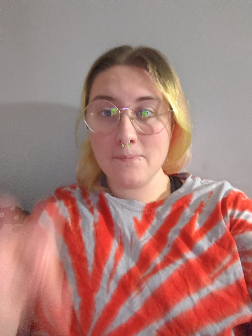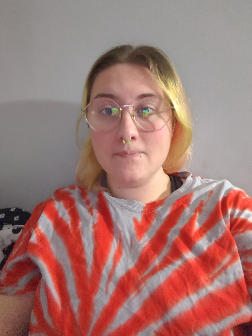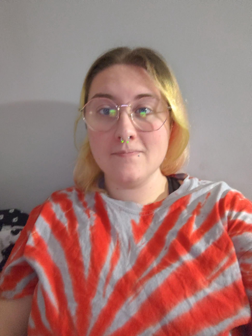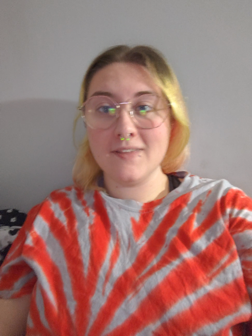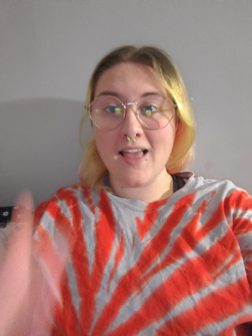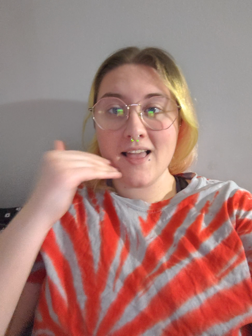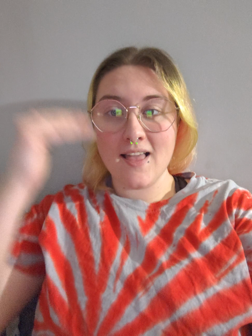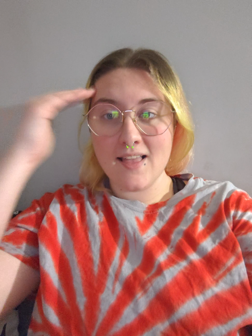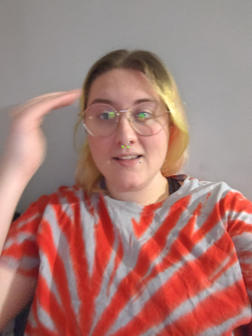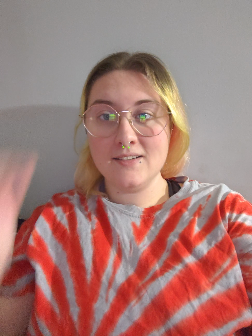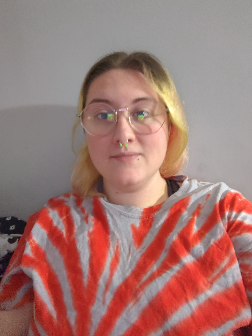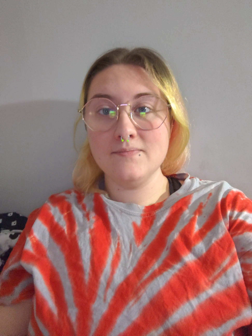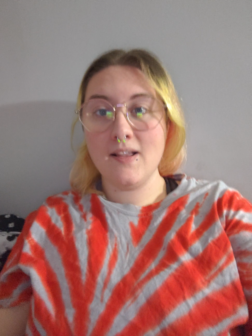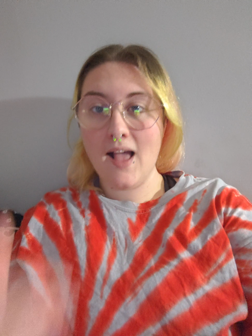head